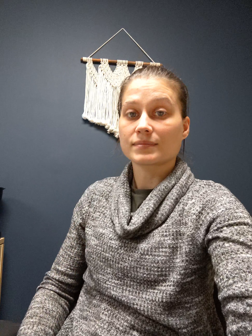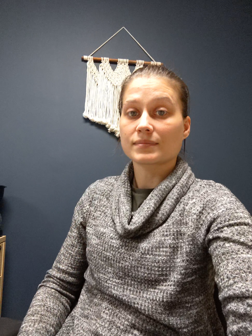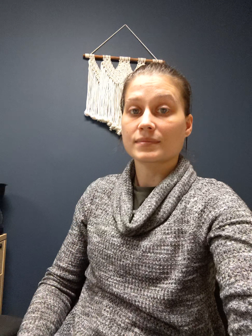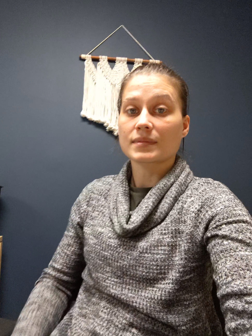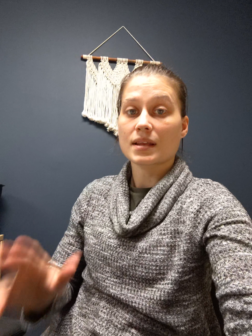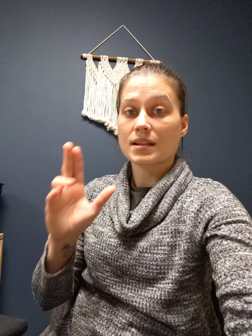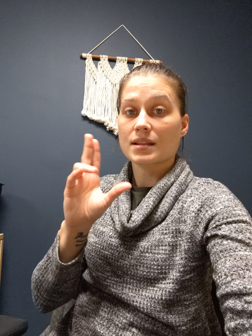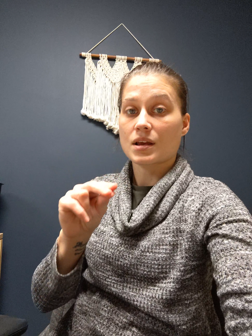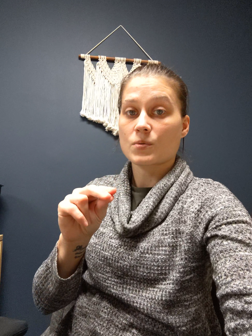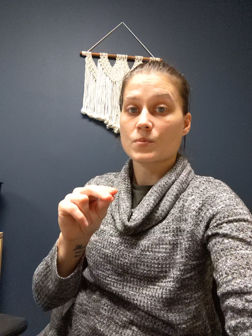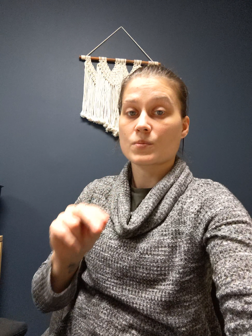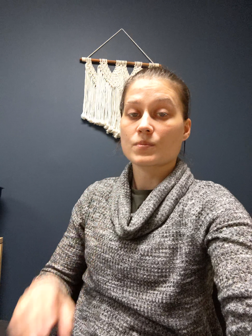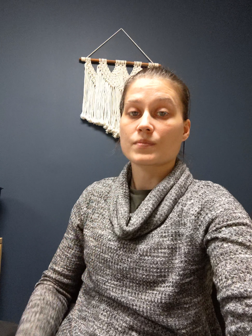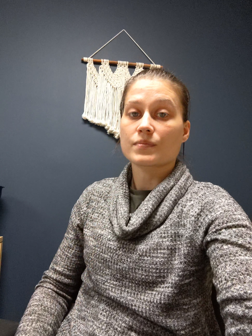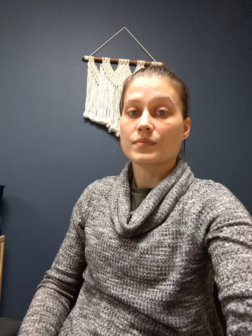no